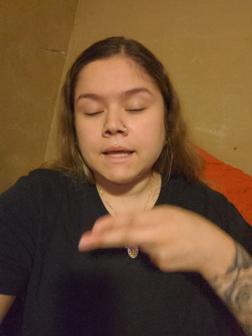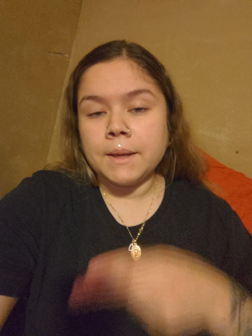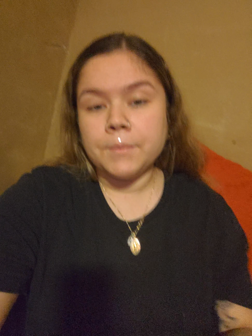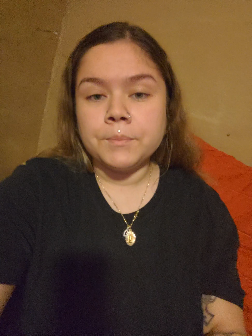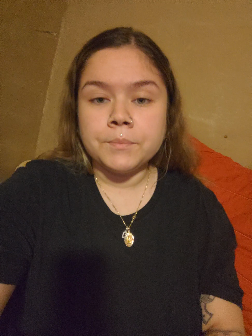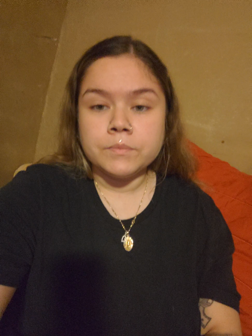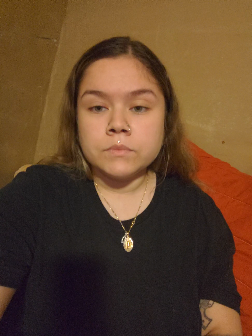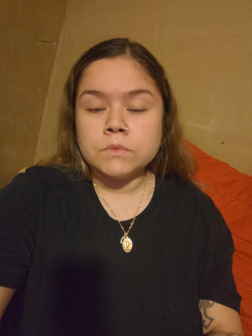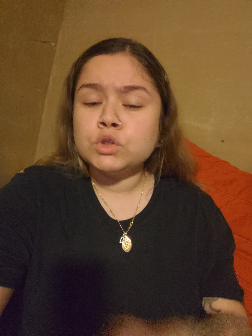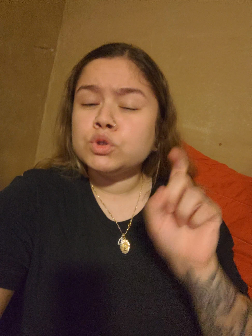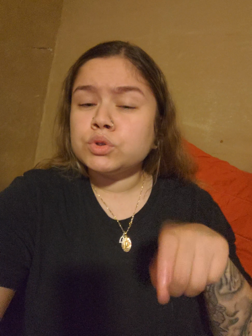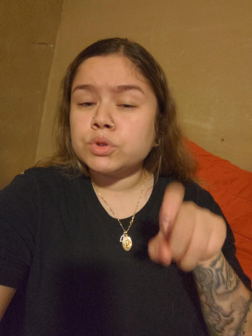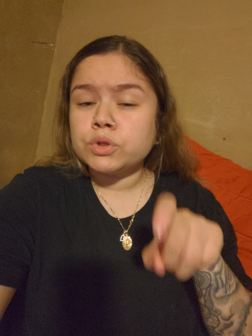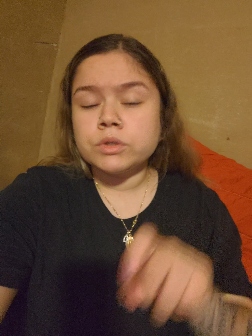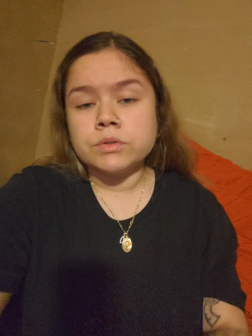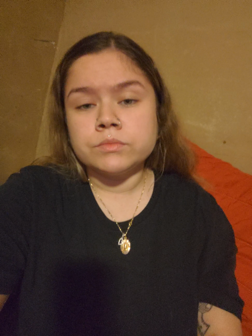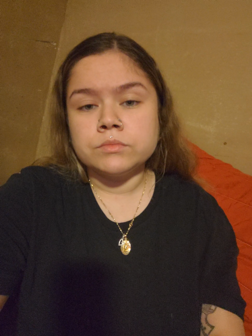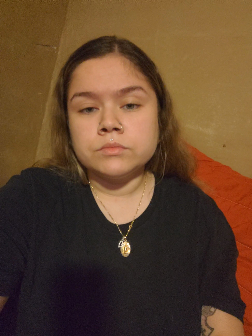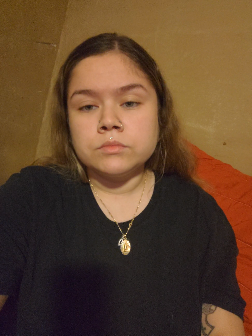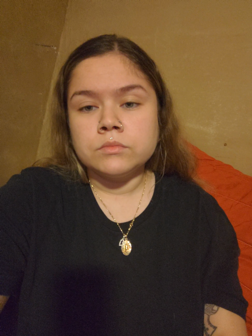should